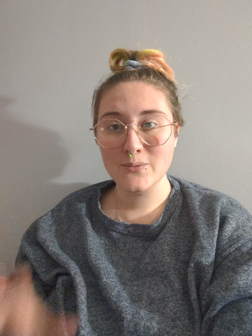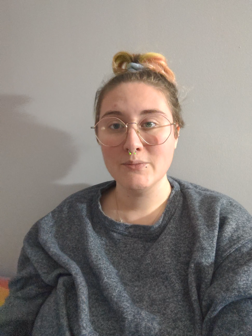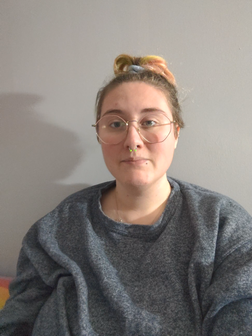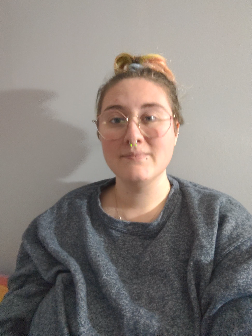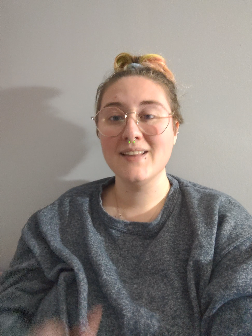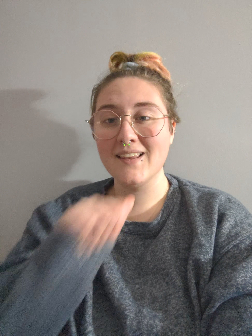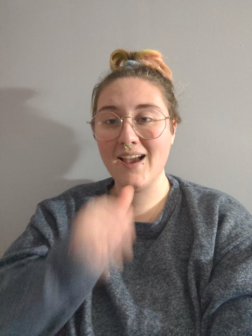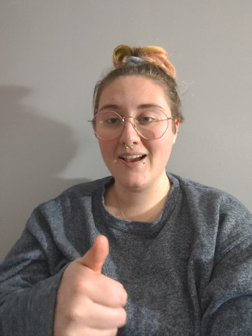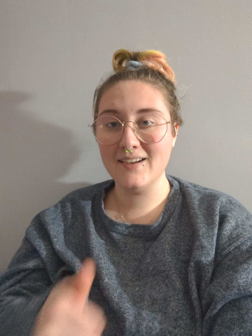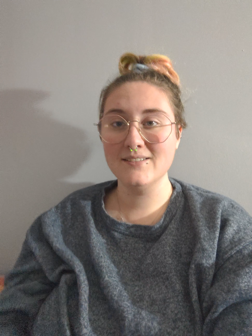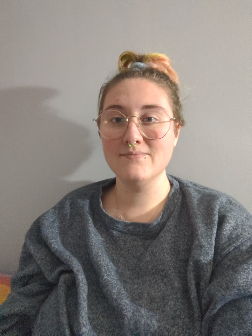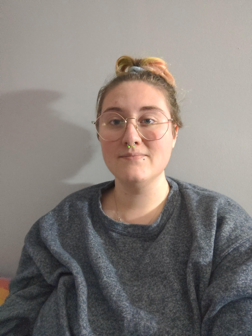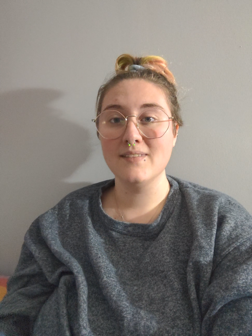not